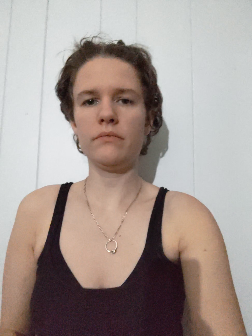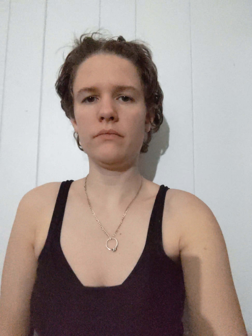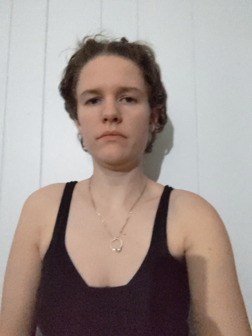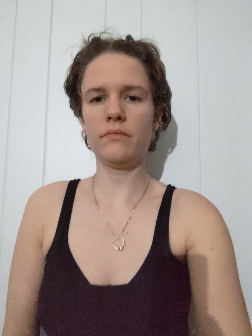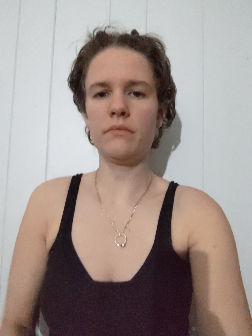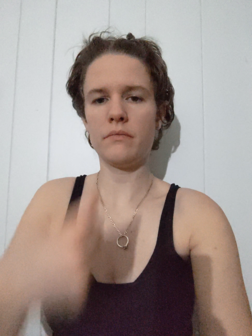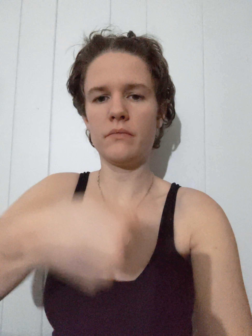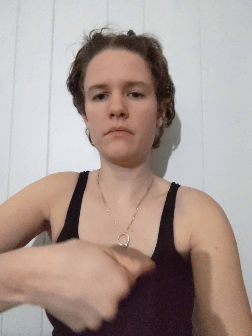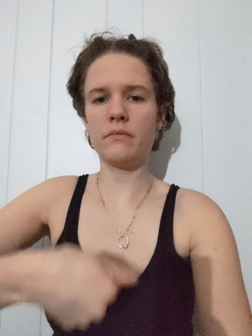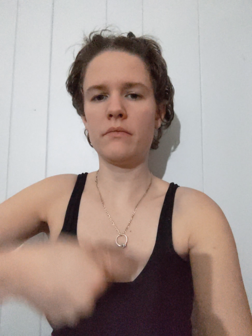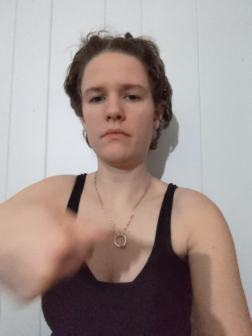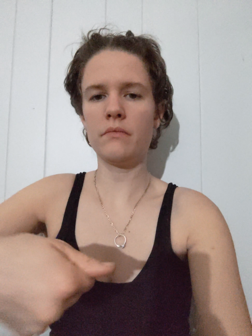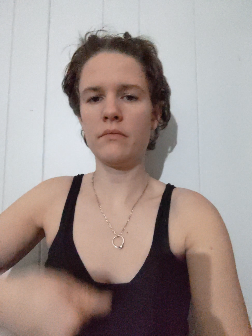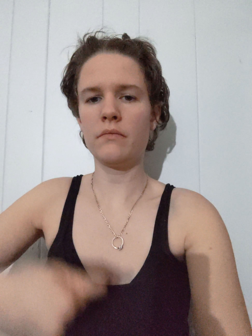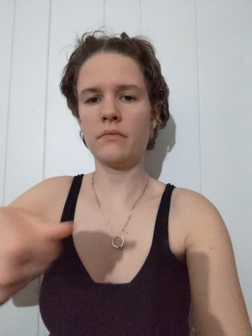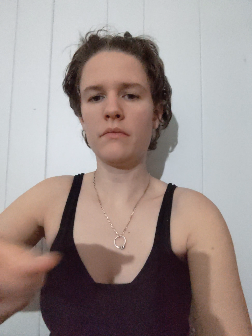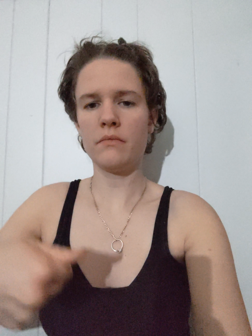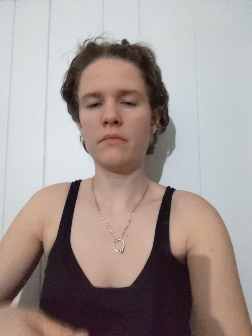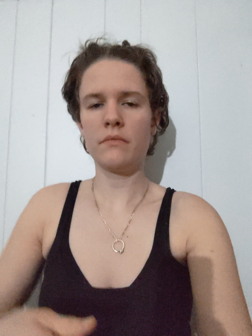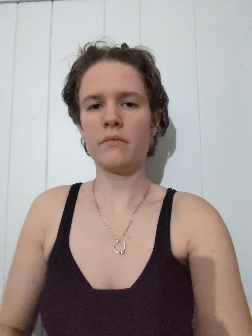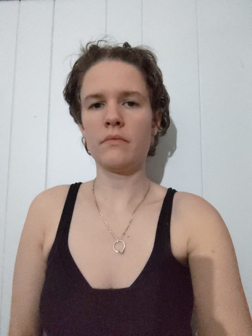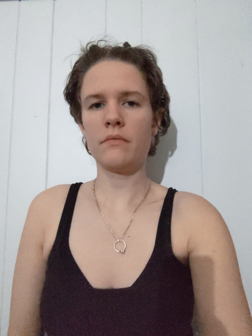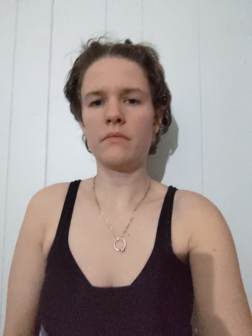puzzle